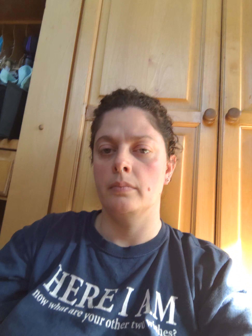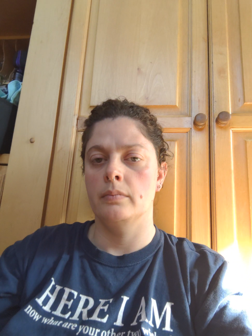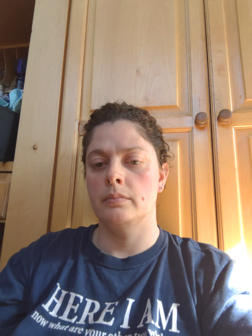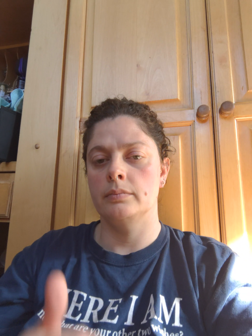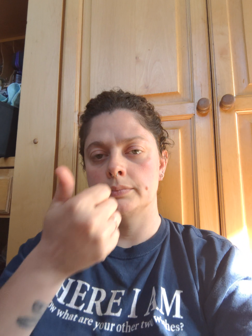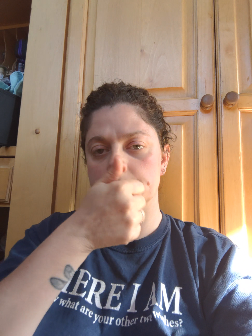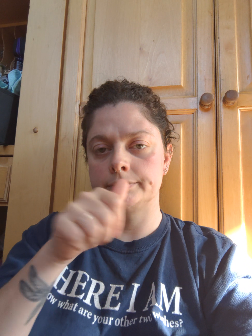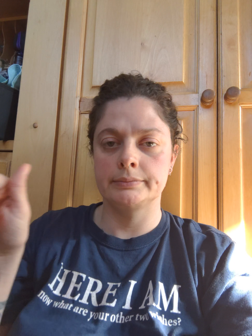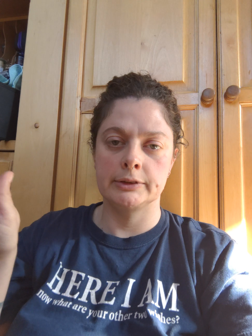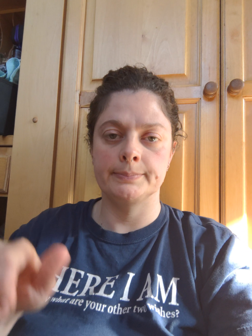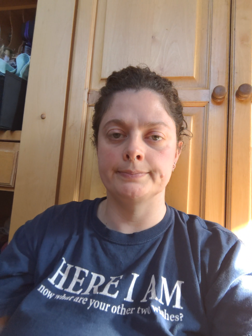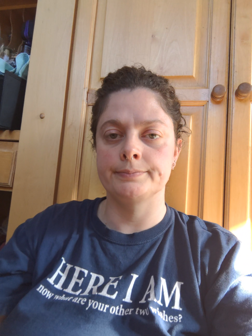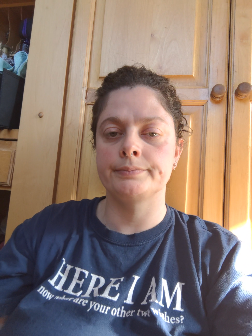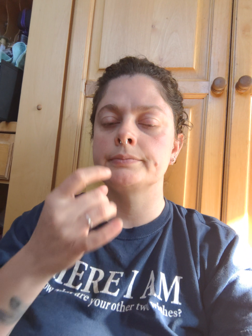any